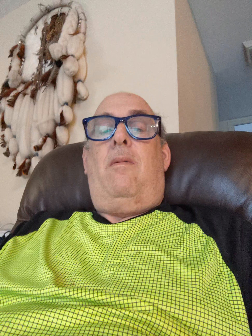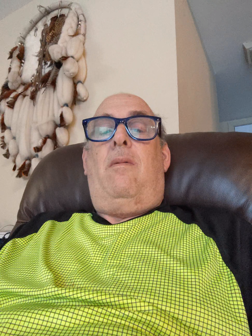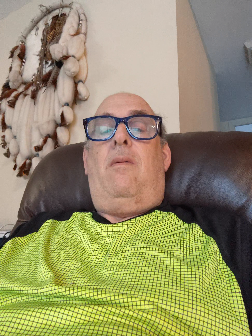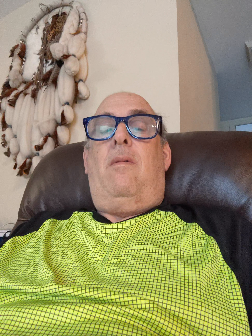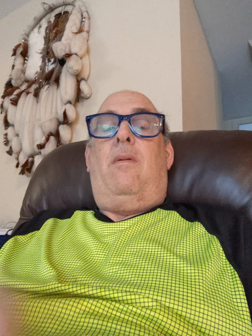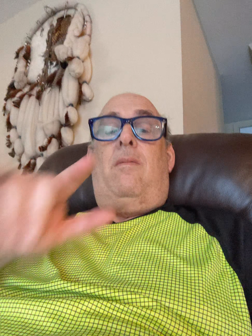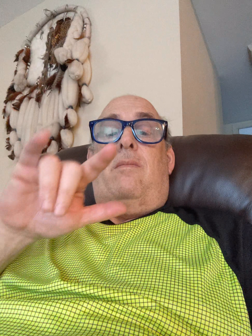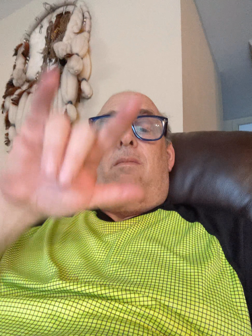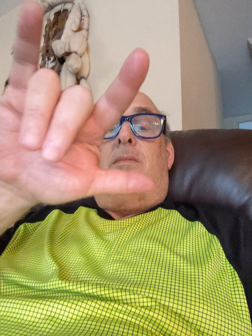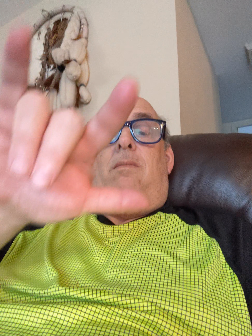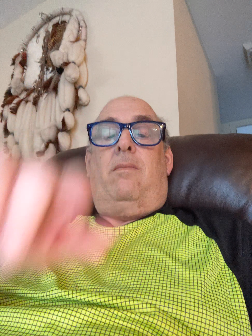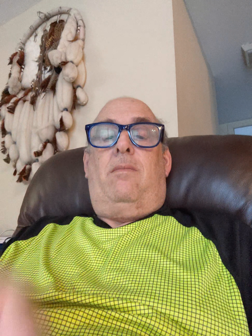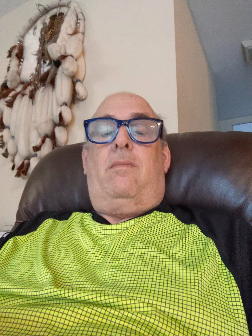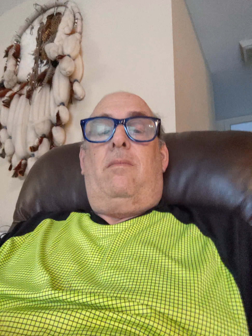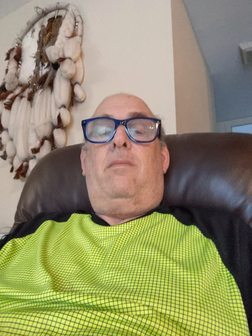airplane